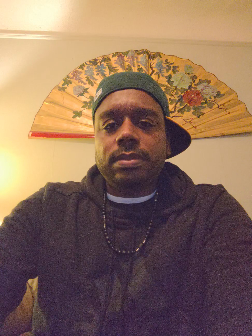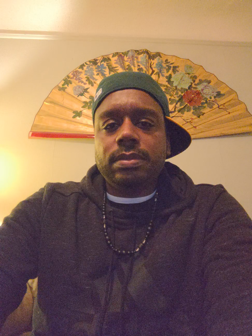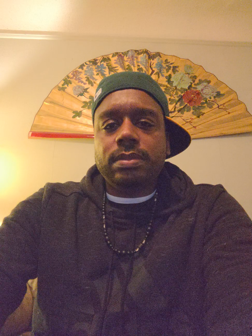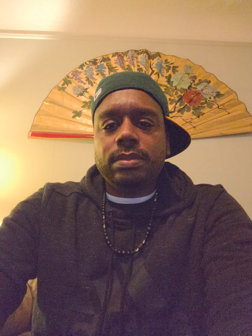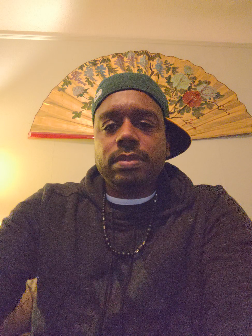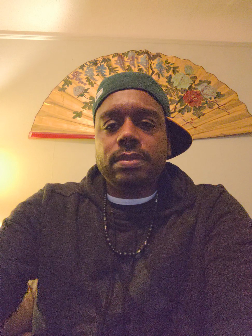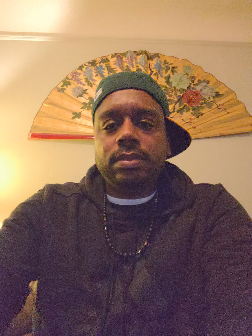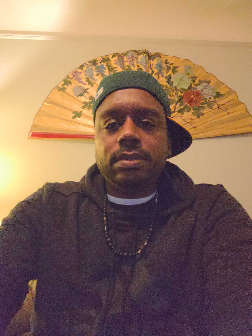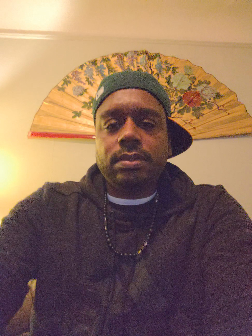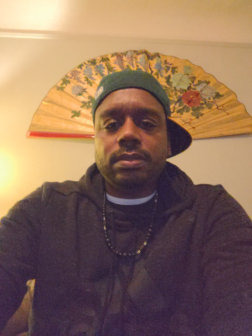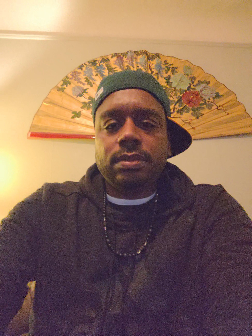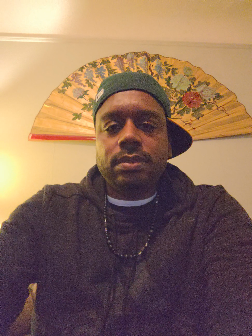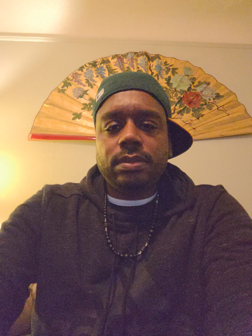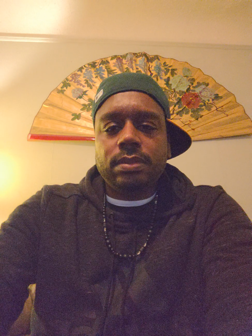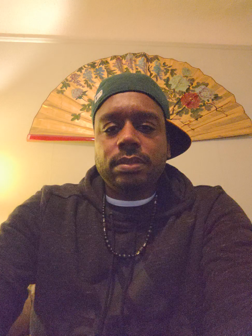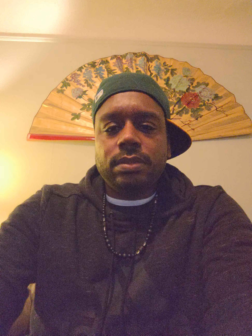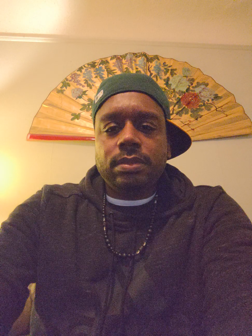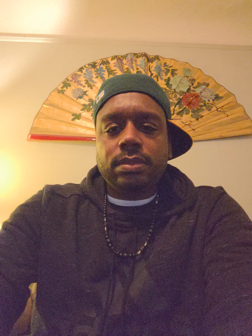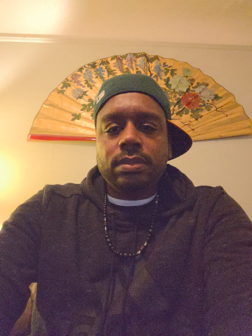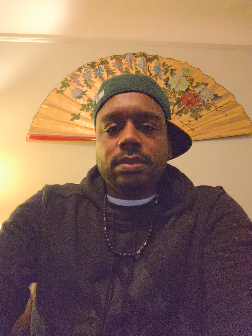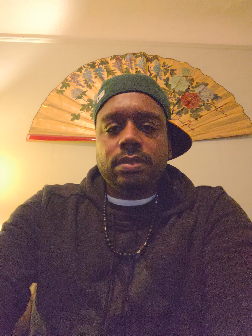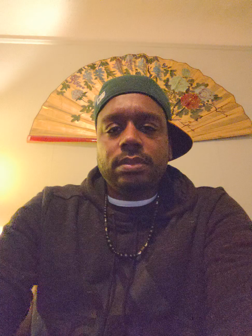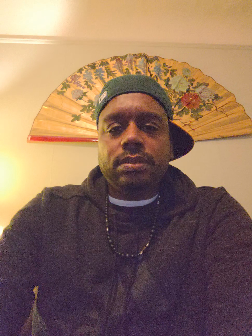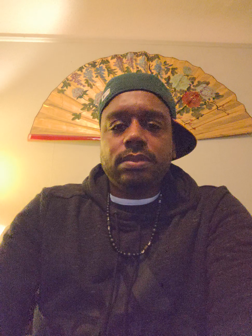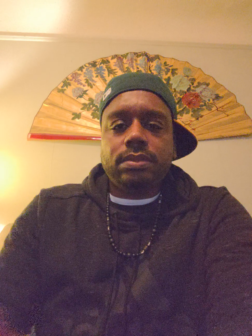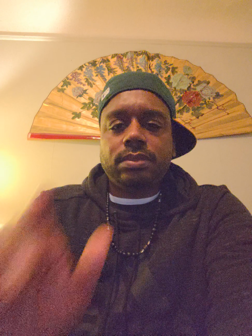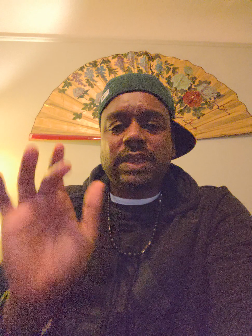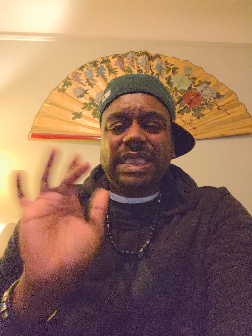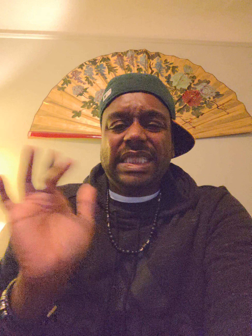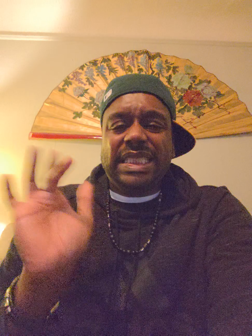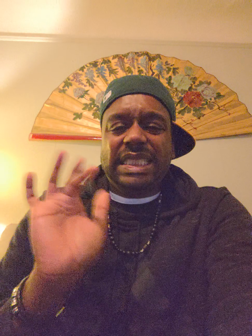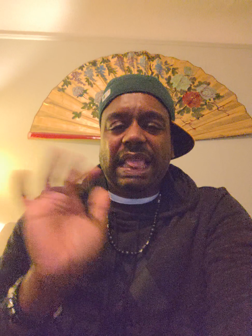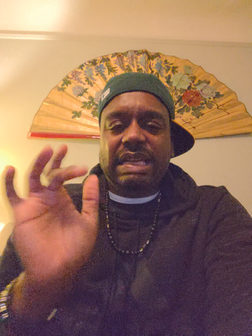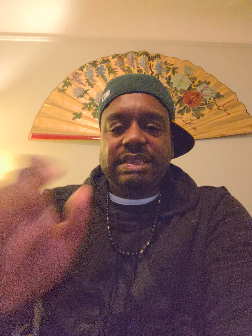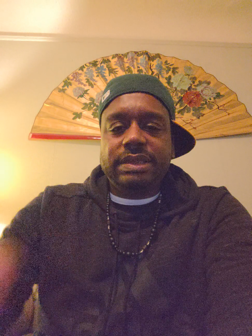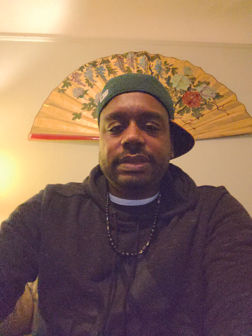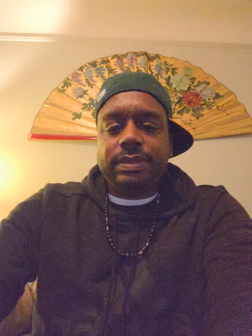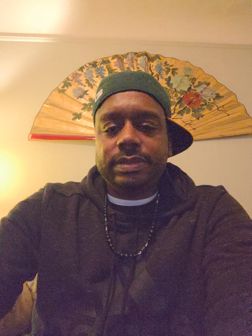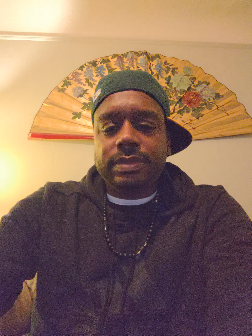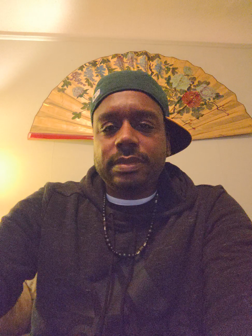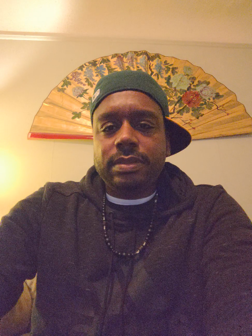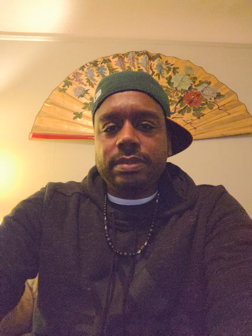yucky